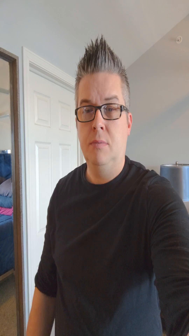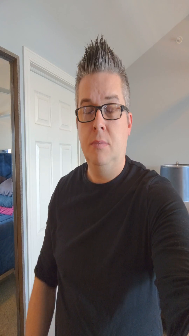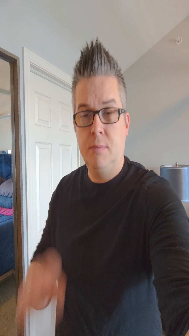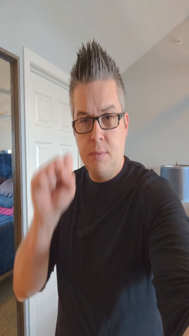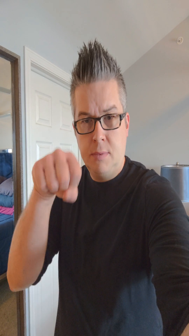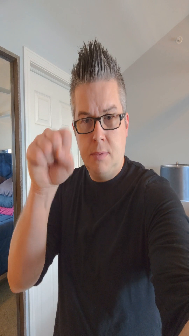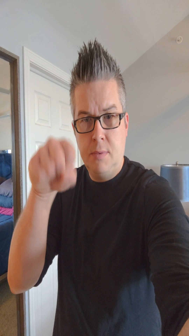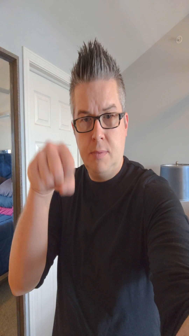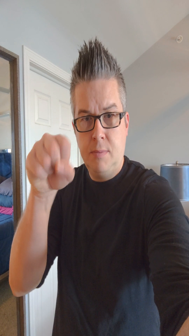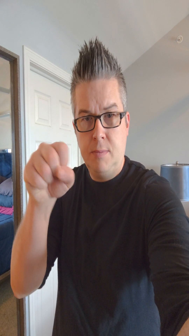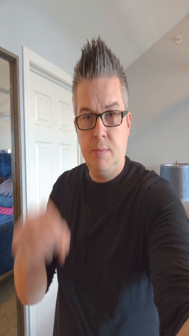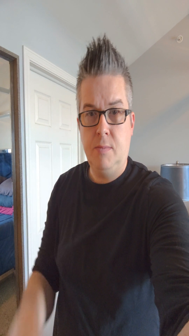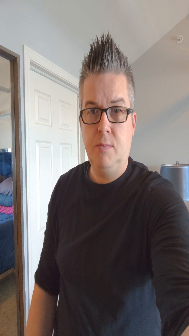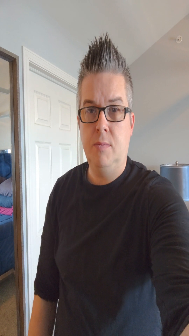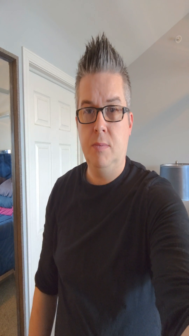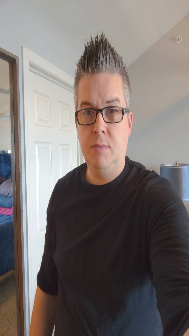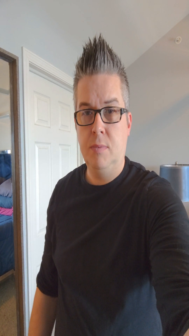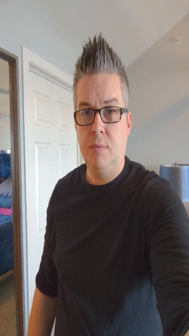yes